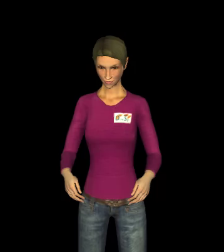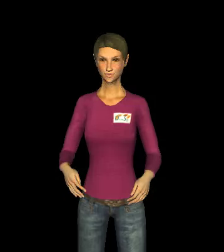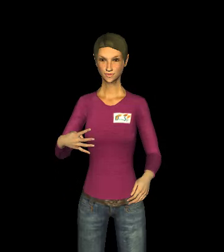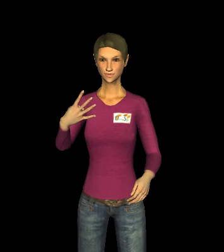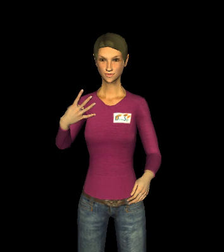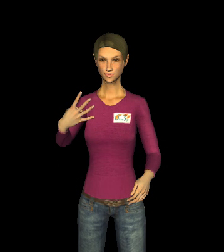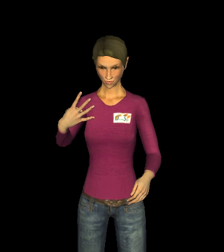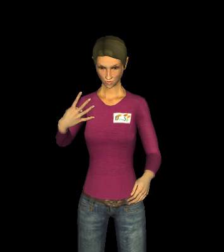4